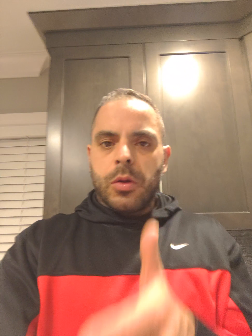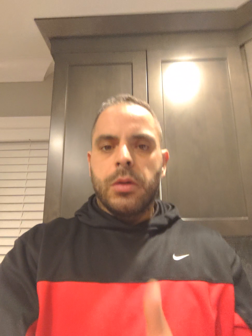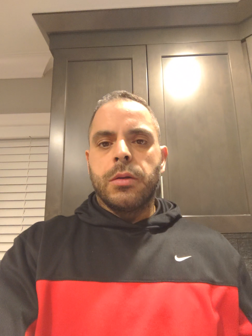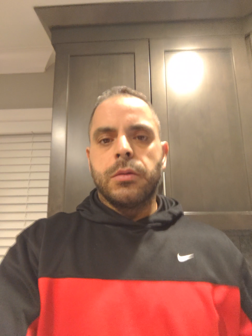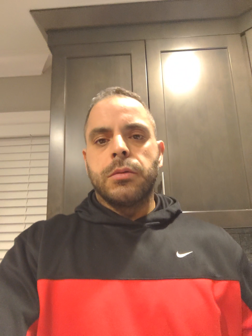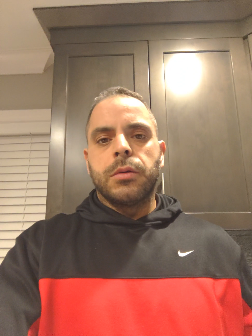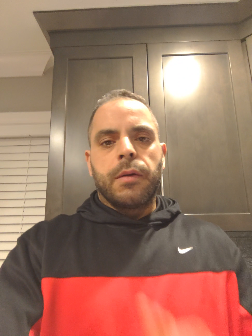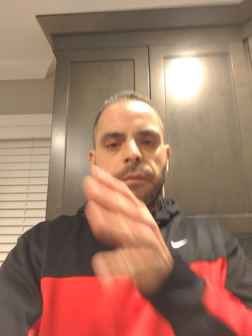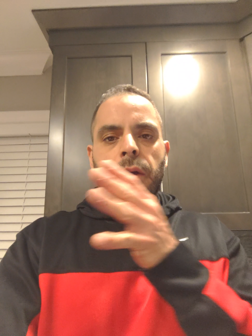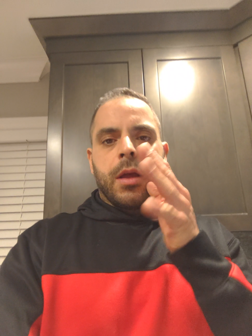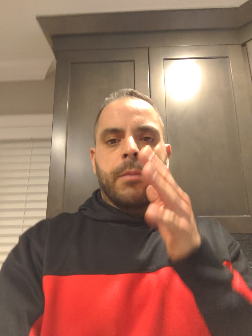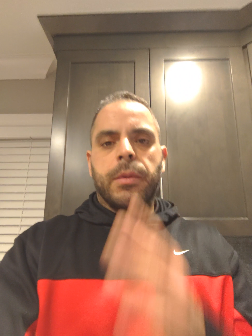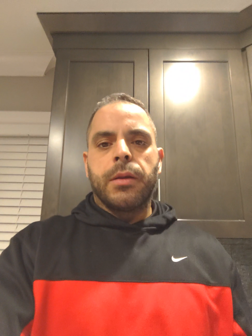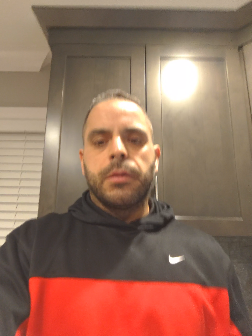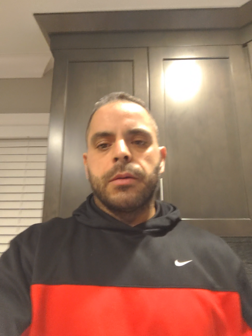farm